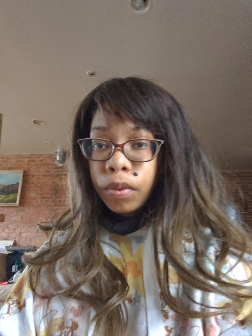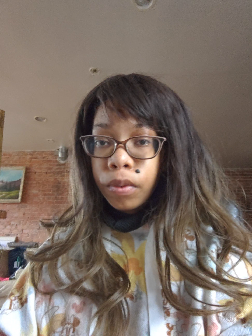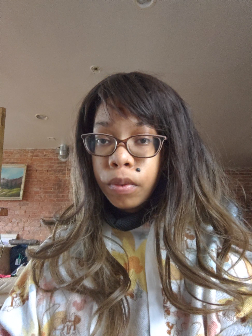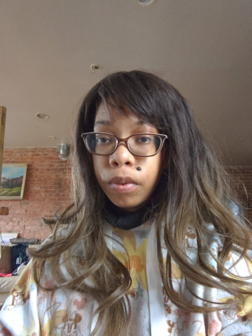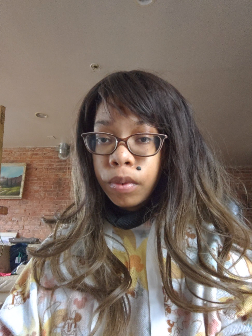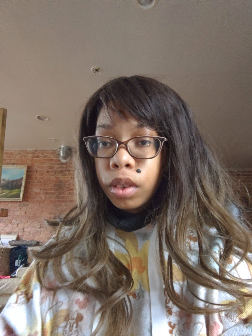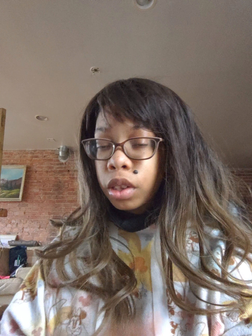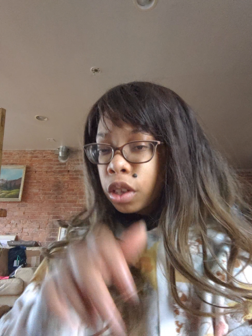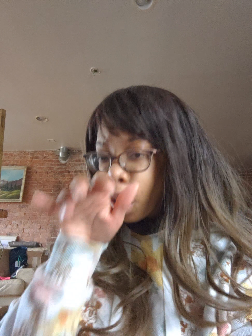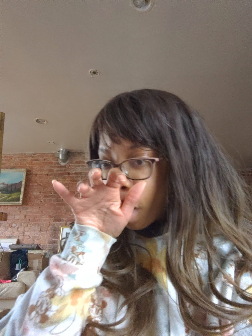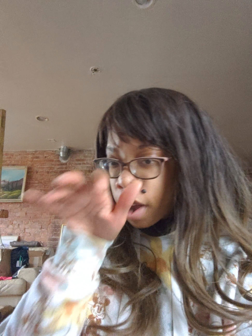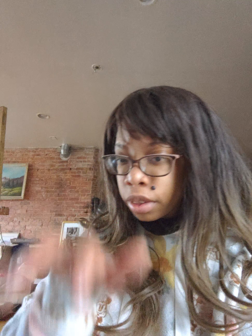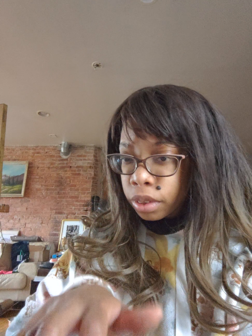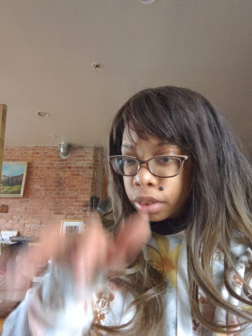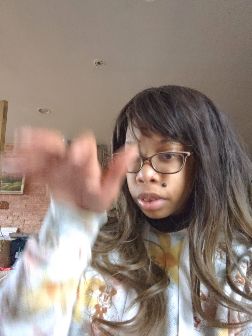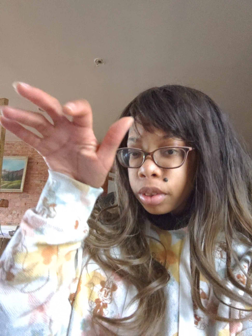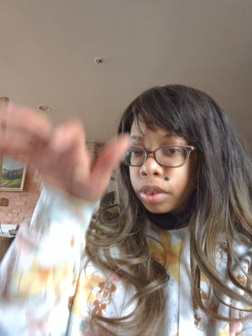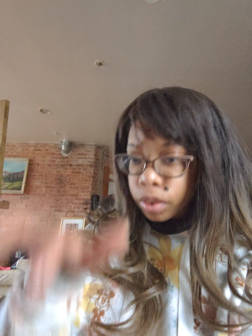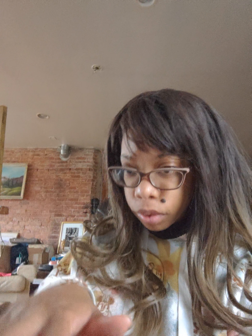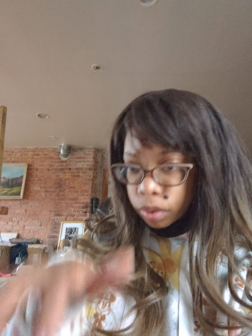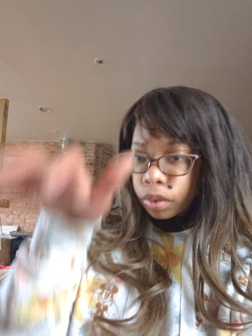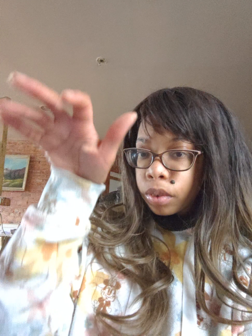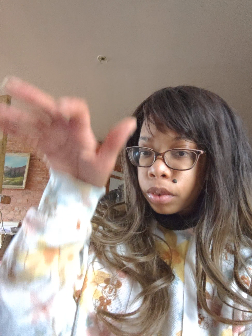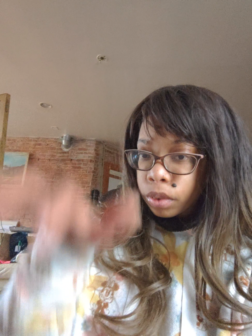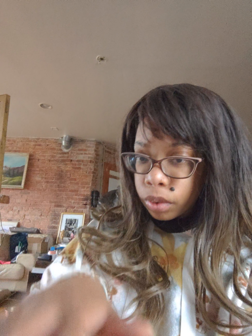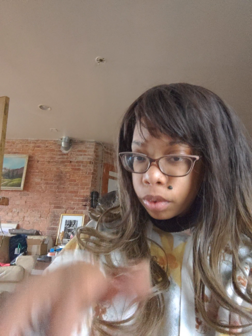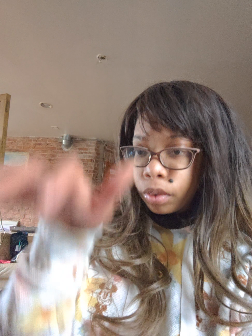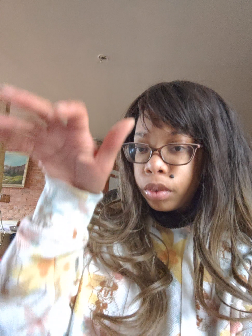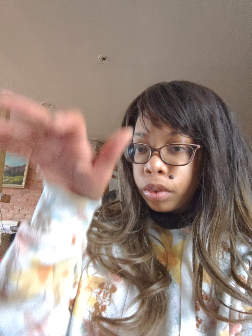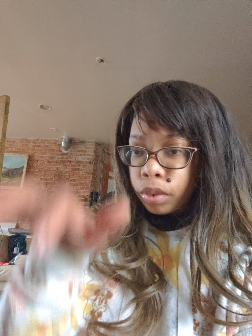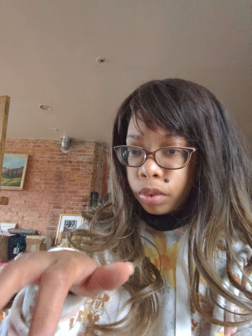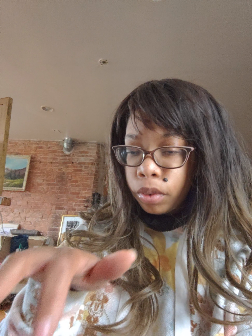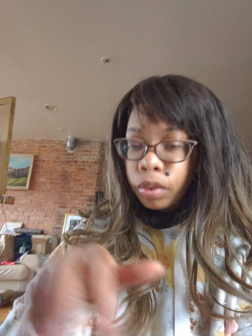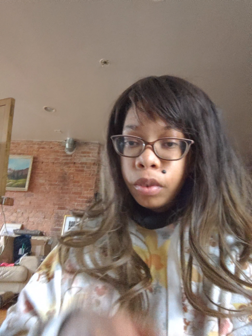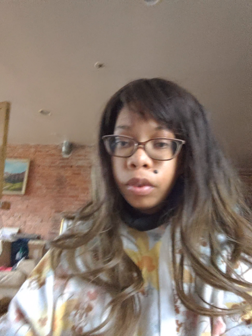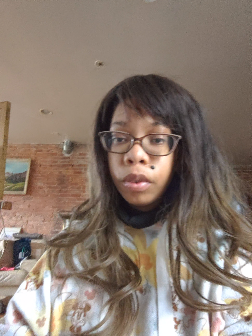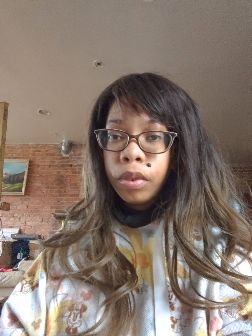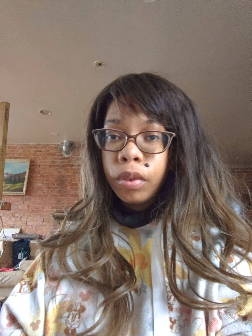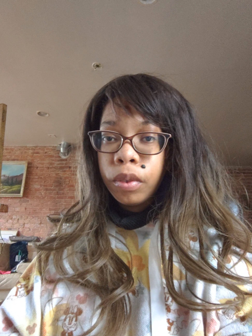alligator